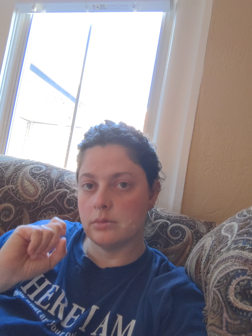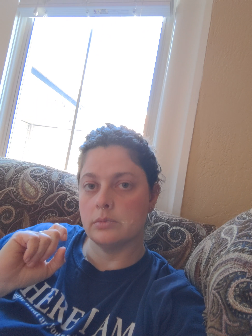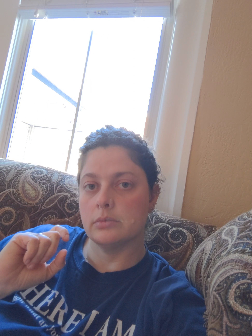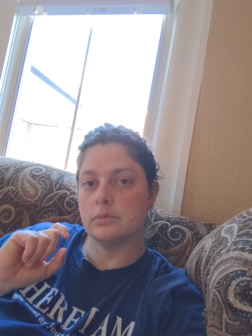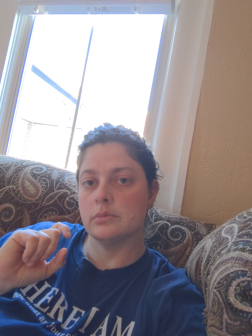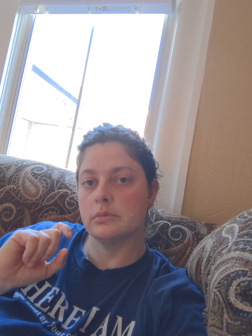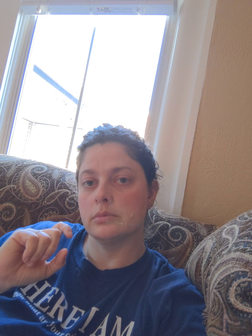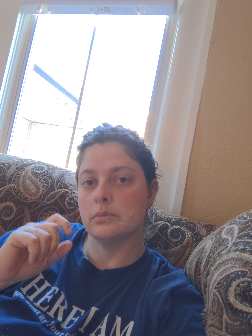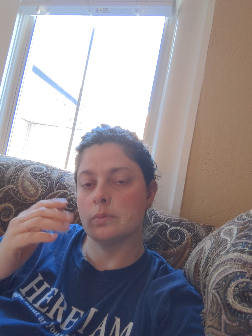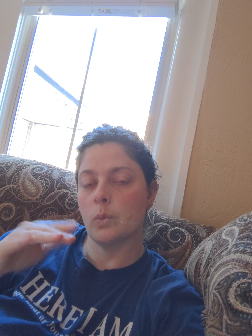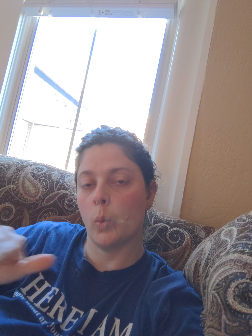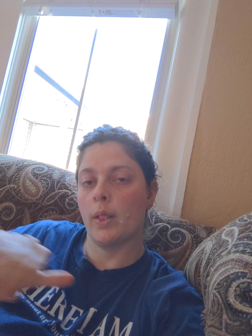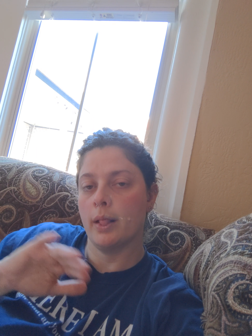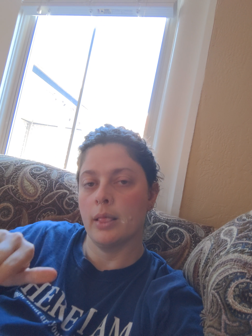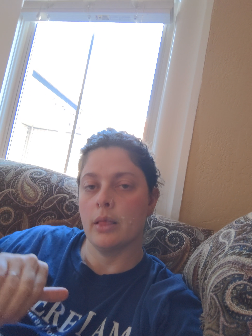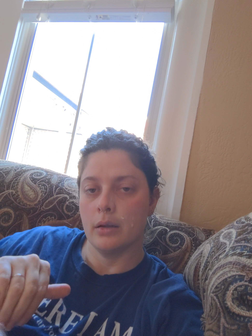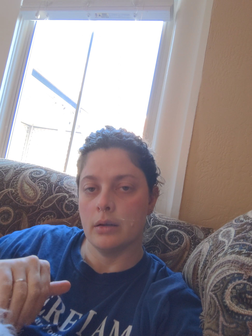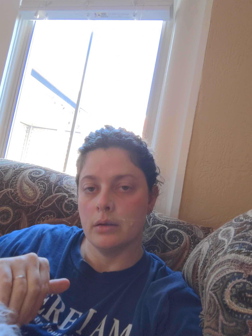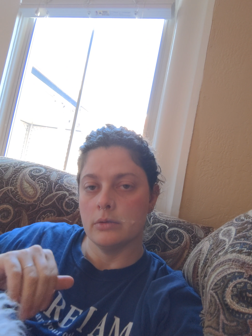pool